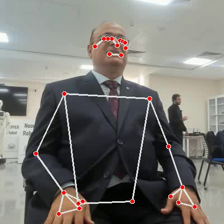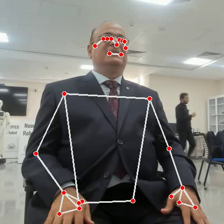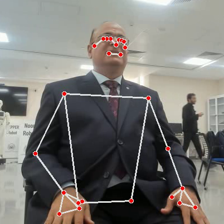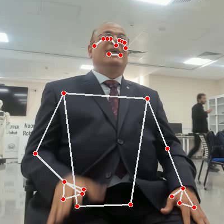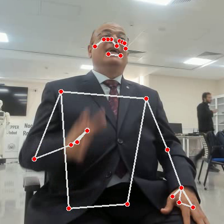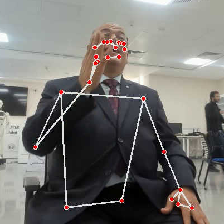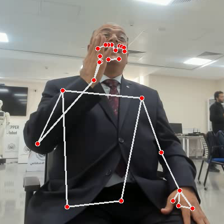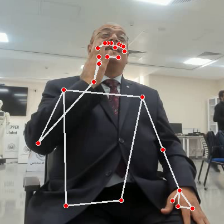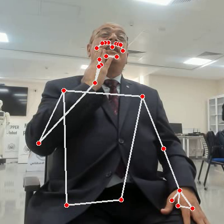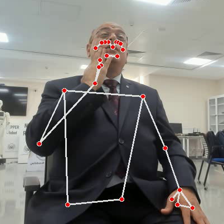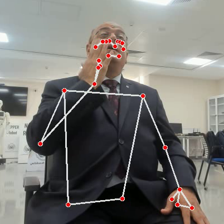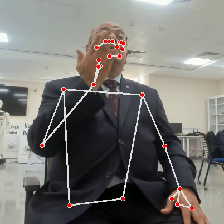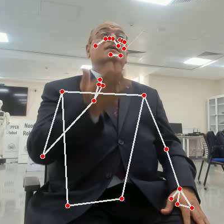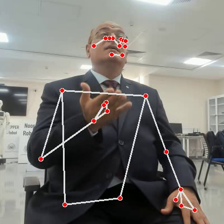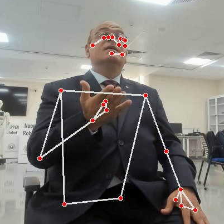yallhwy